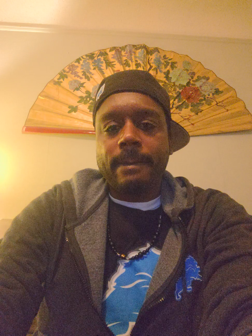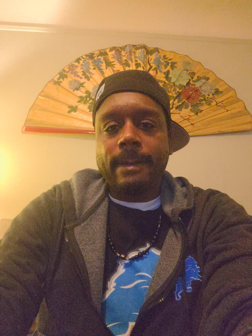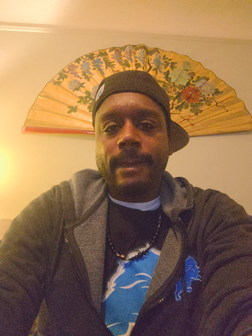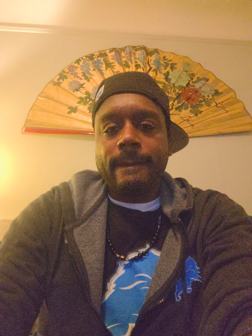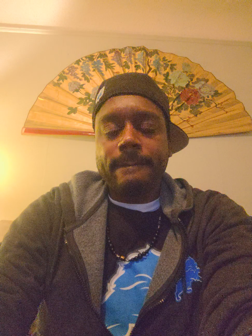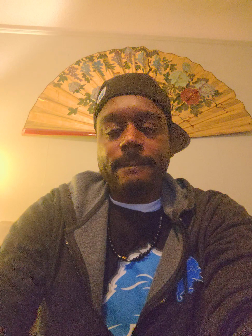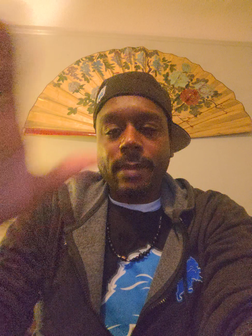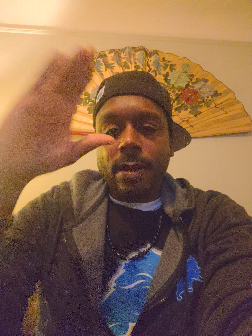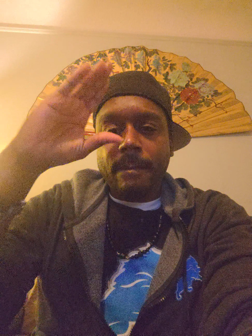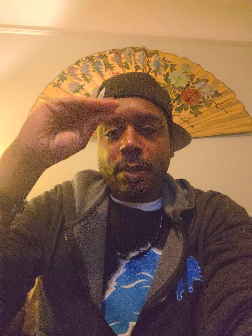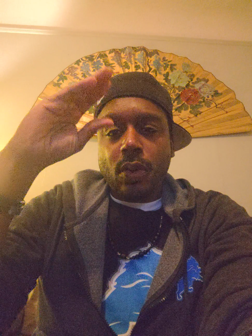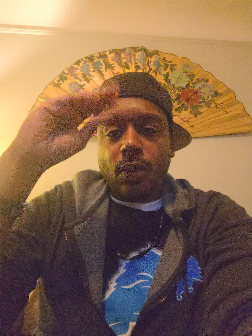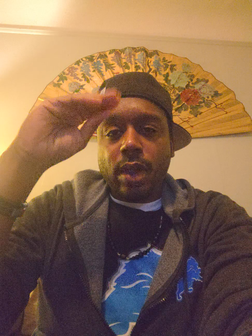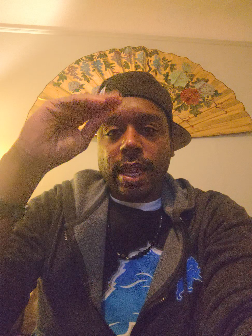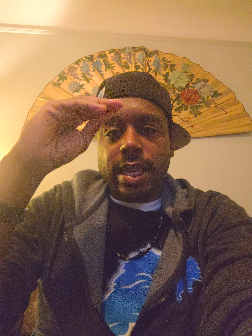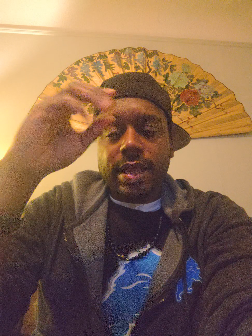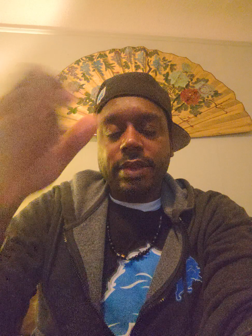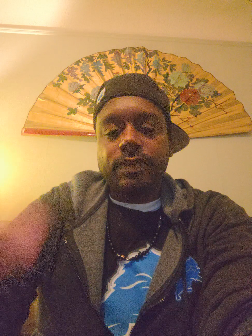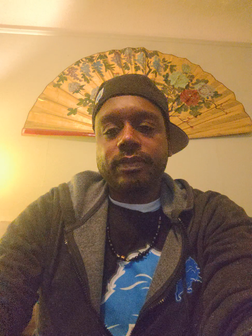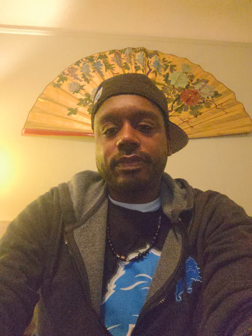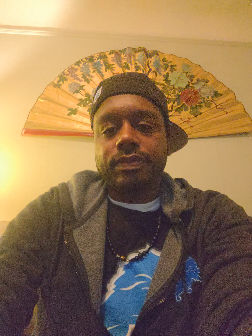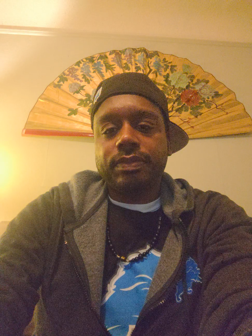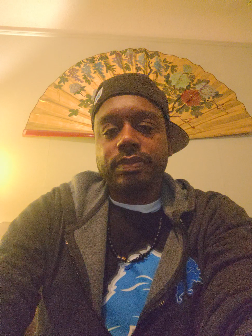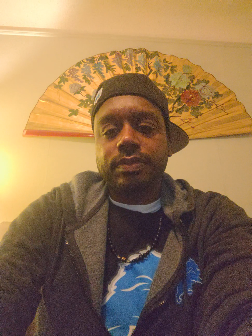boy